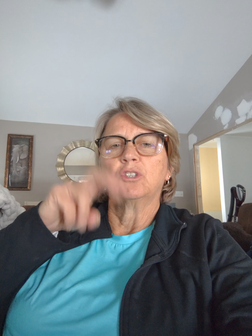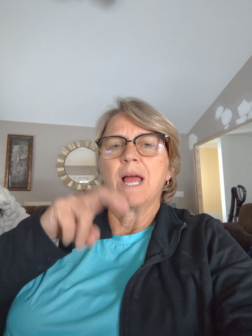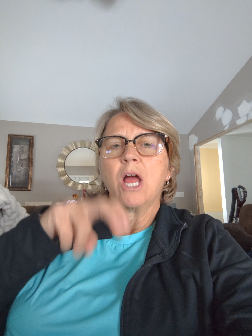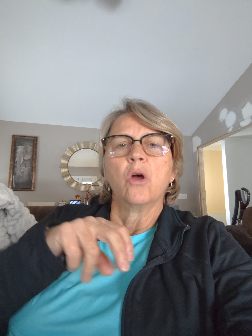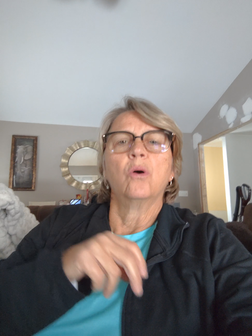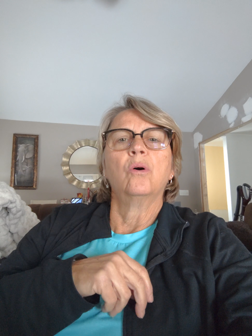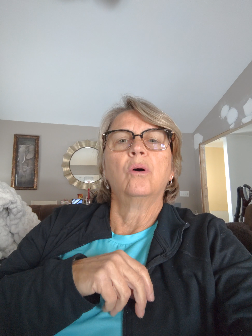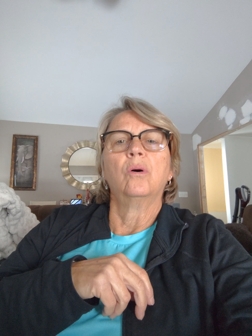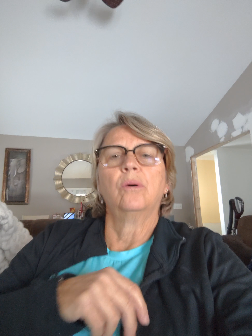chair